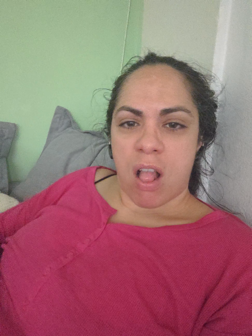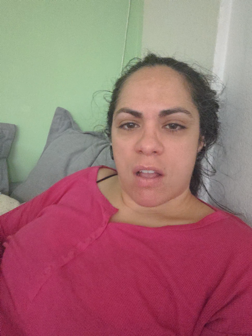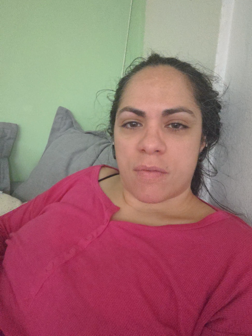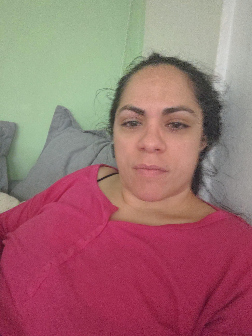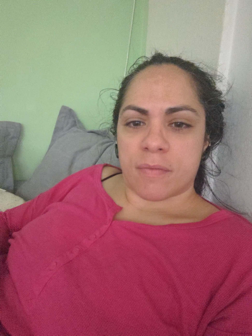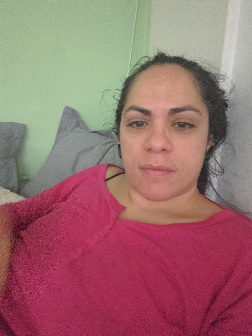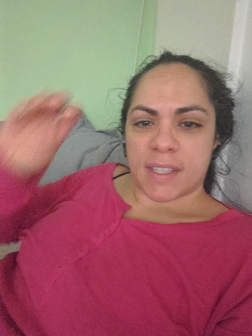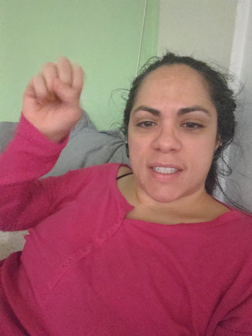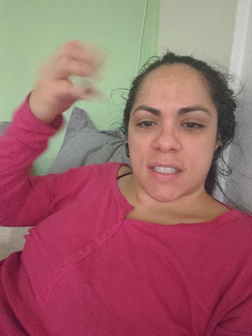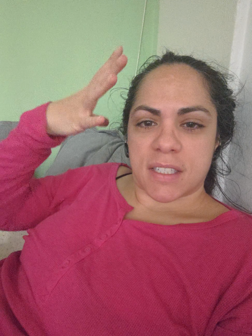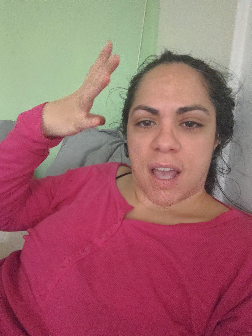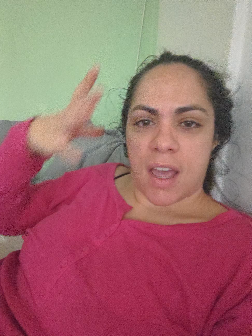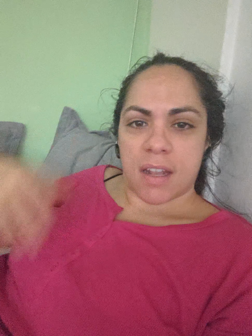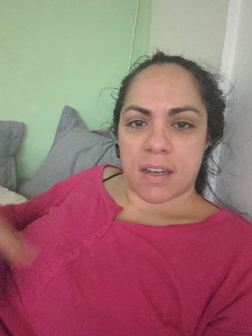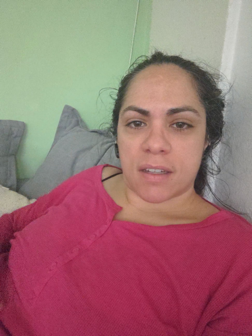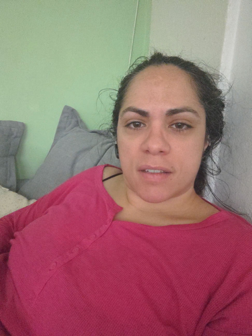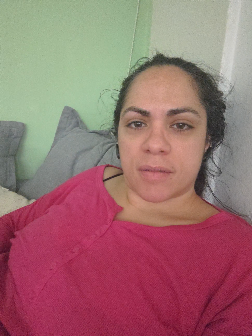sun